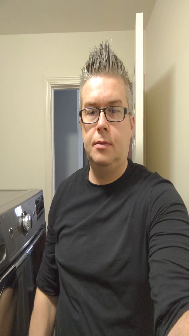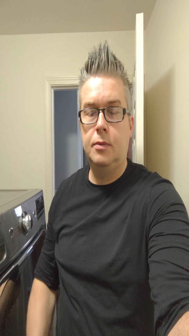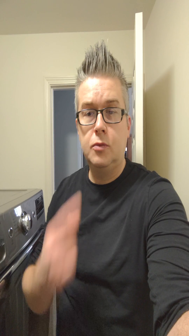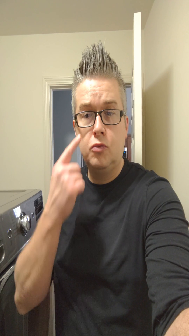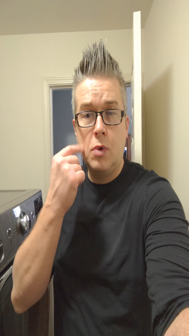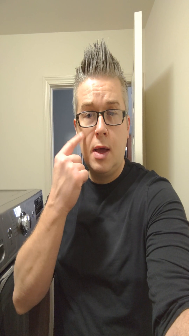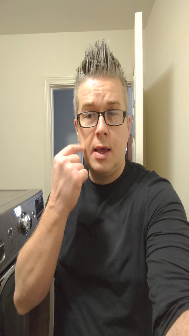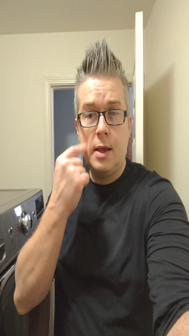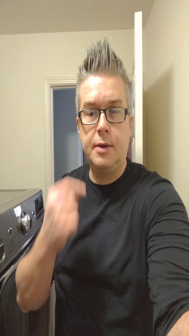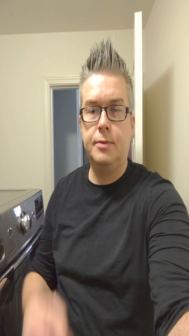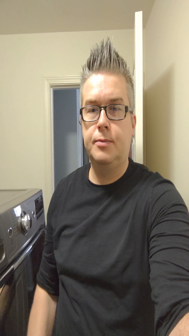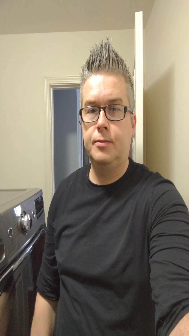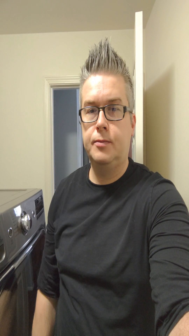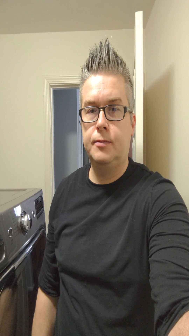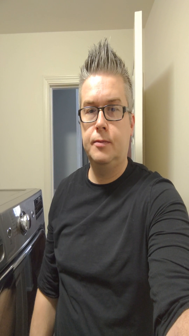cry